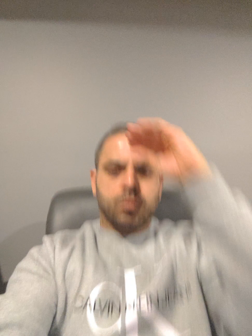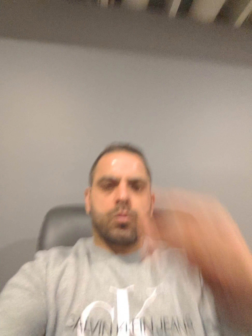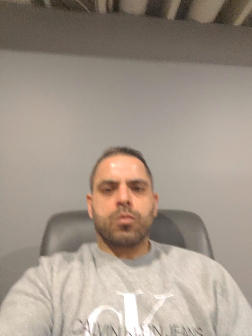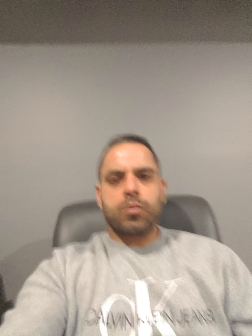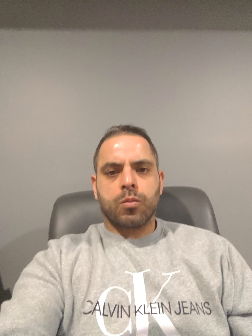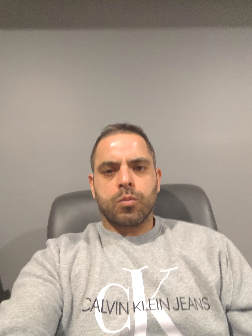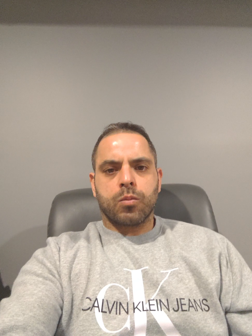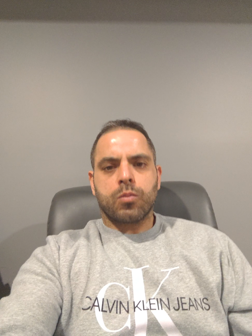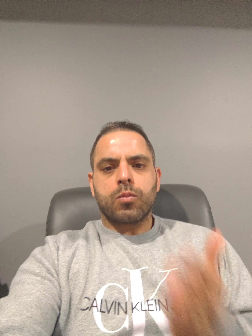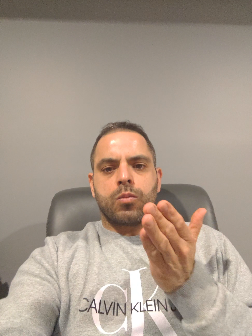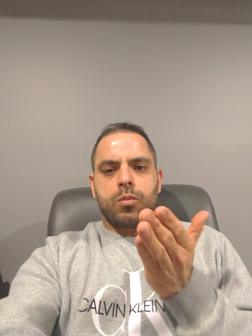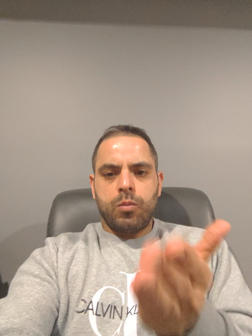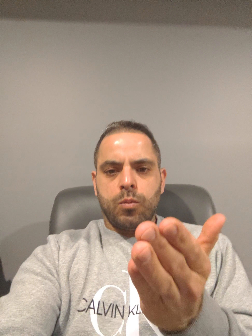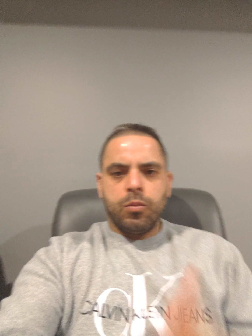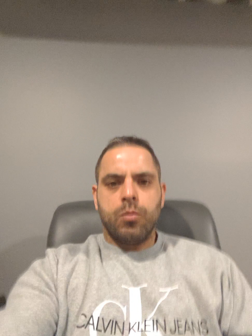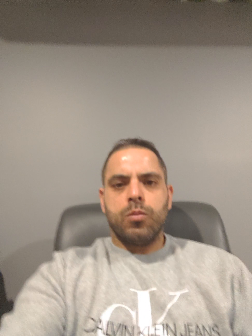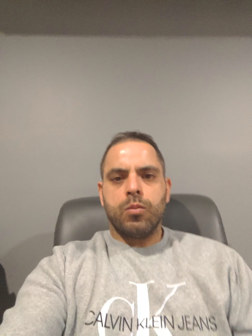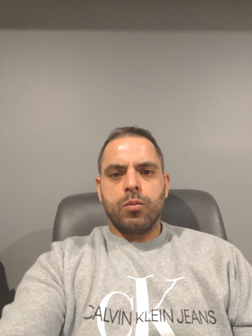boat